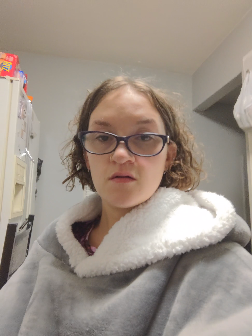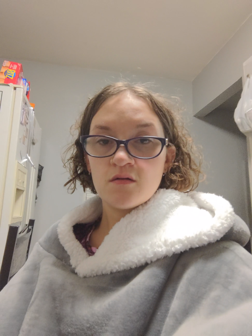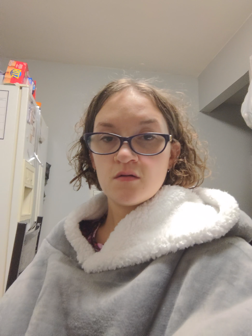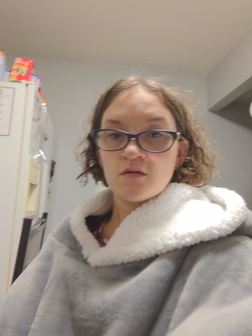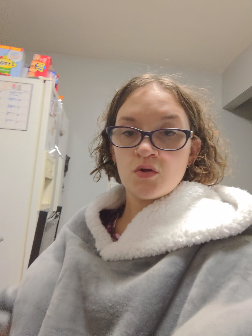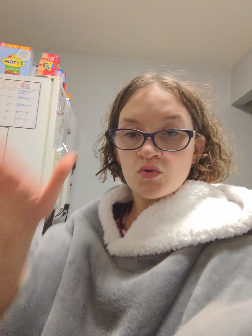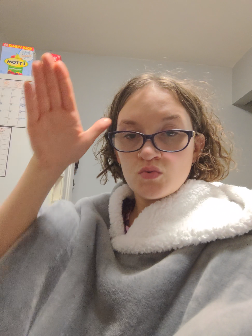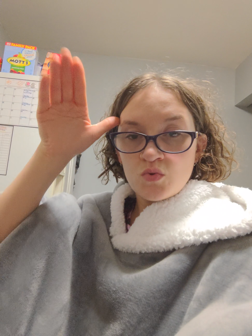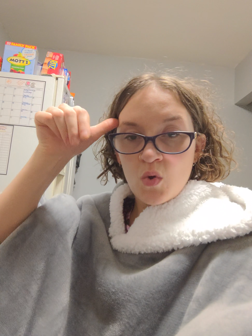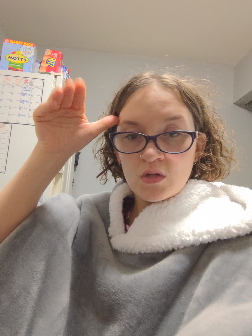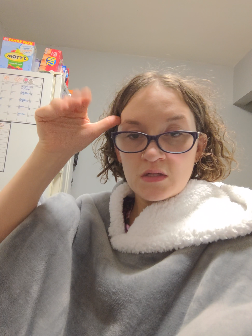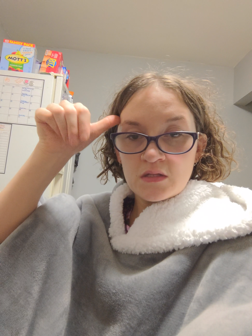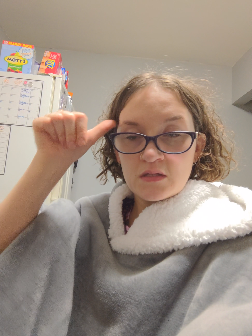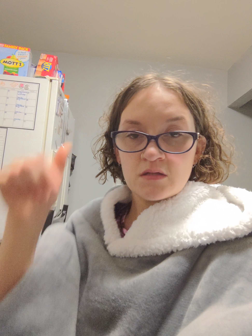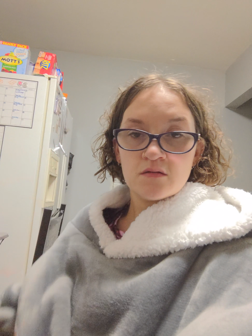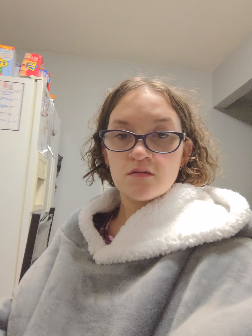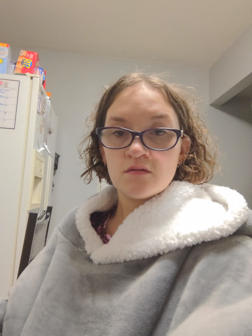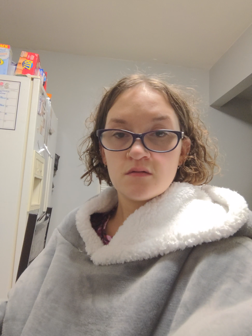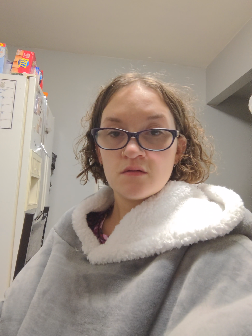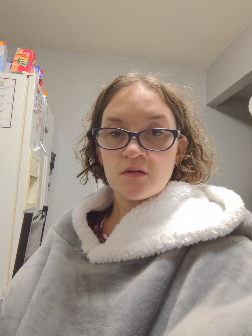donkey